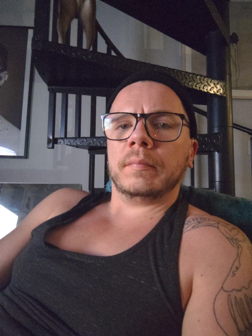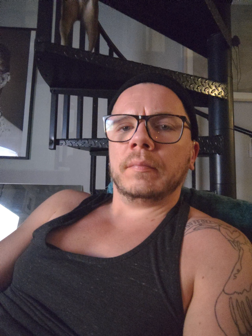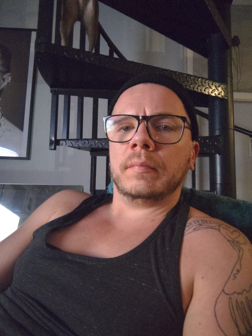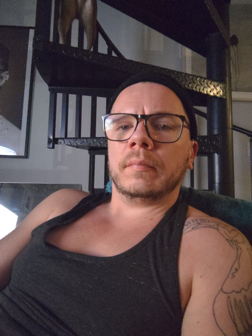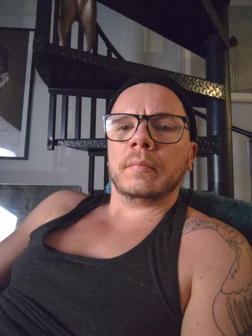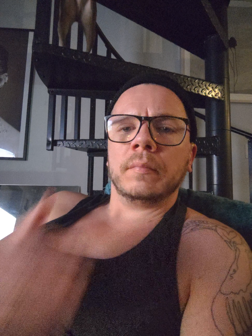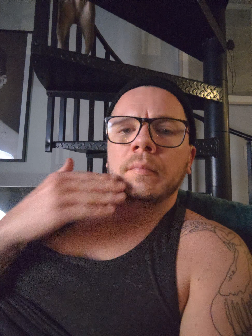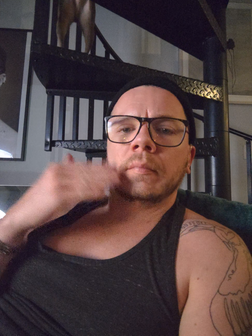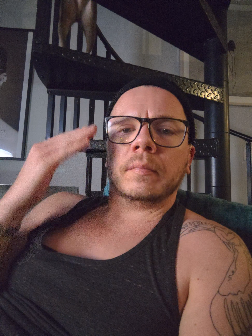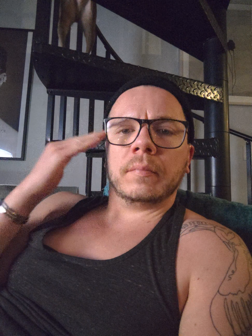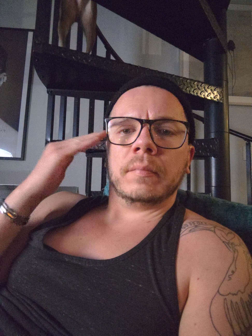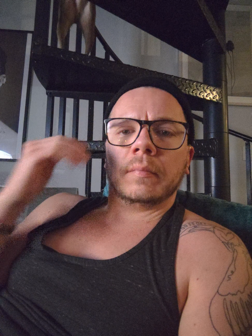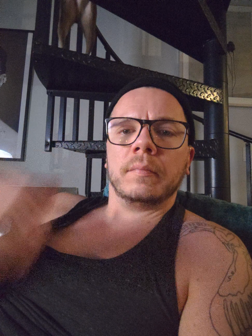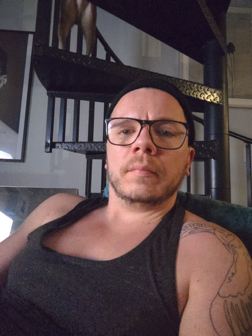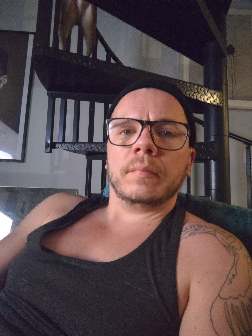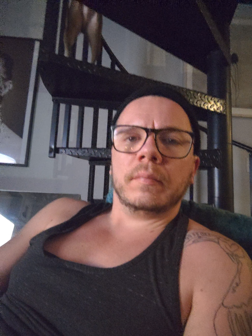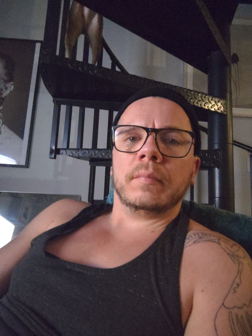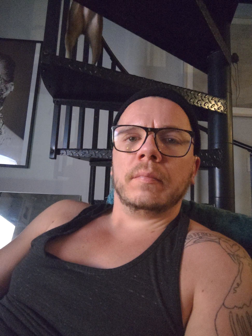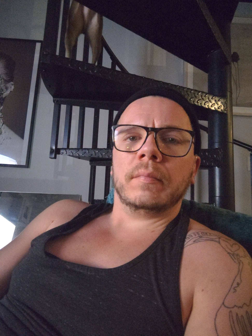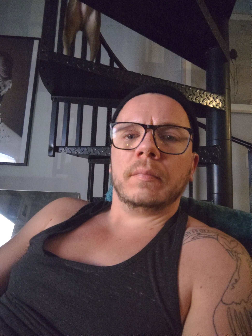head